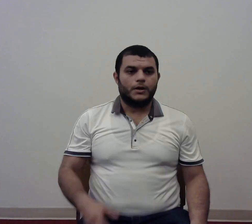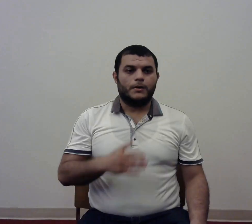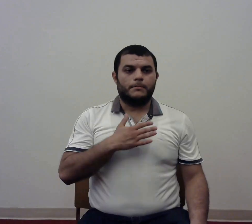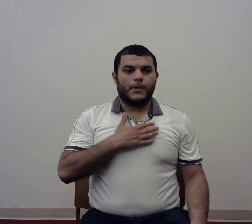mən